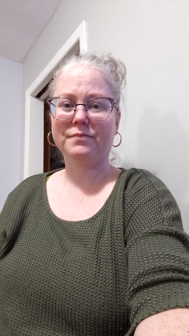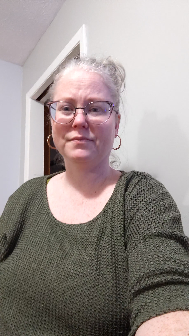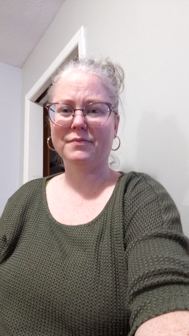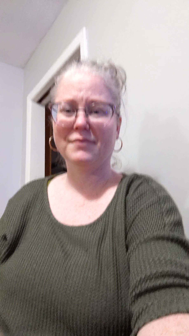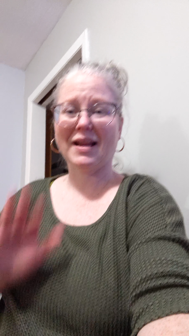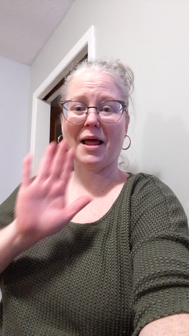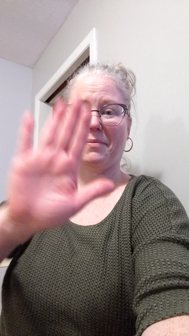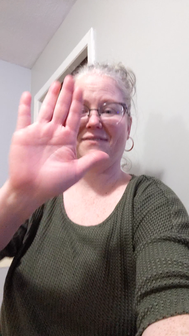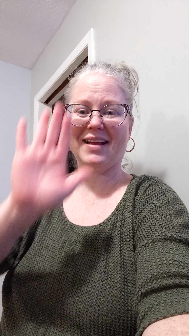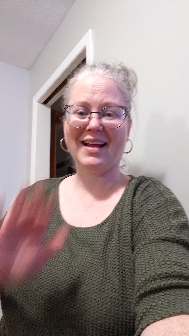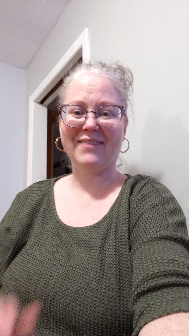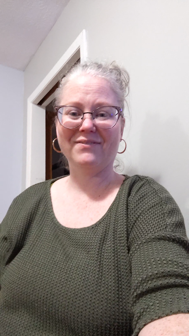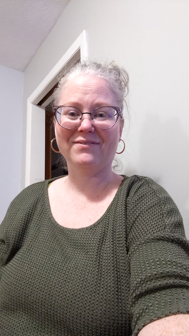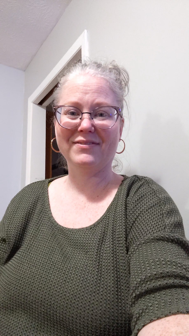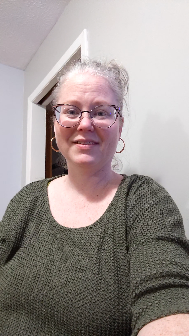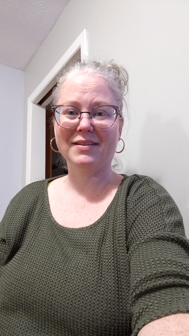give me five